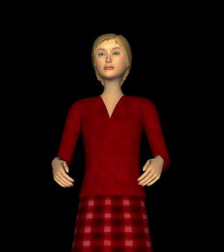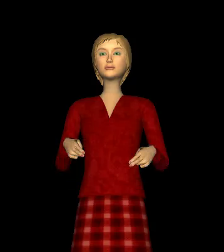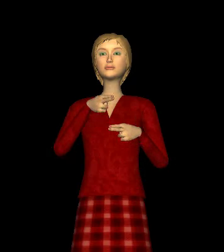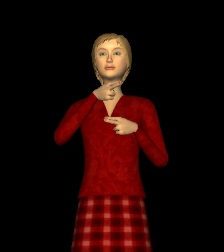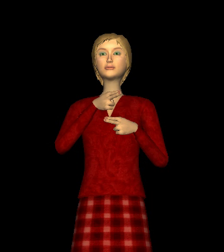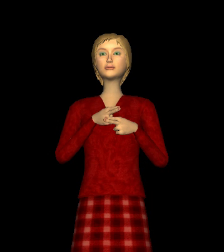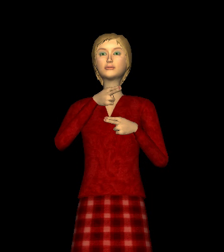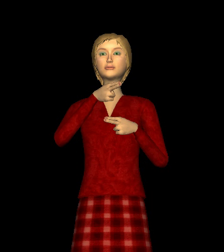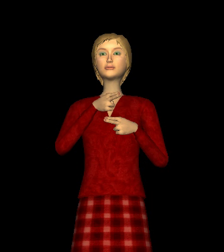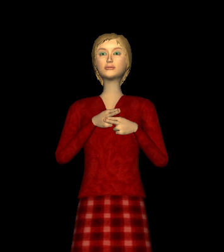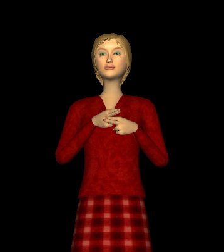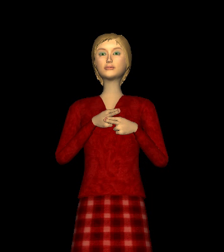لقب